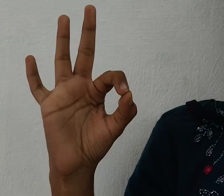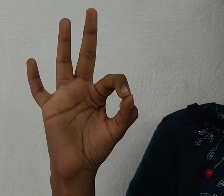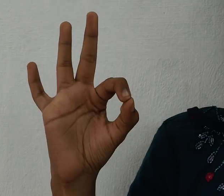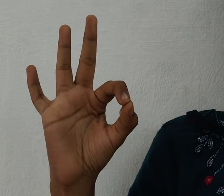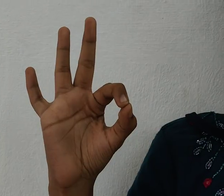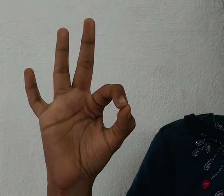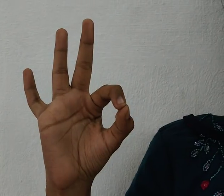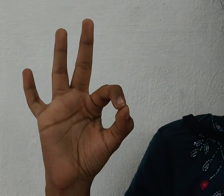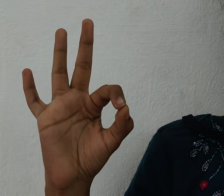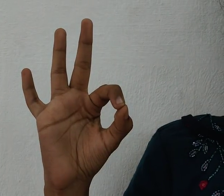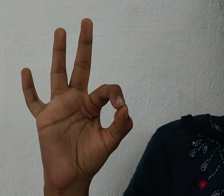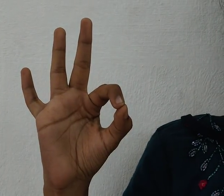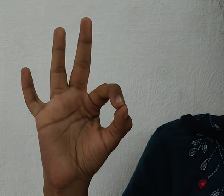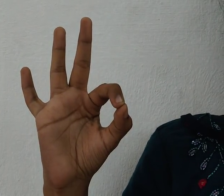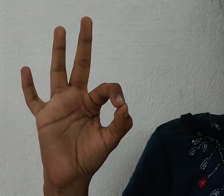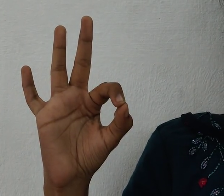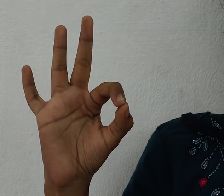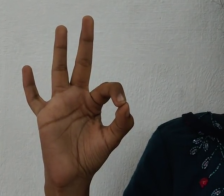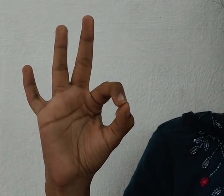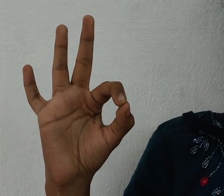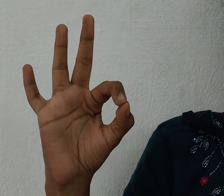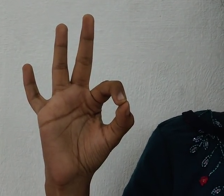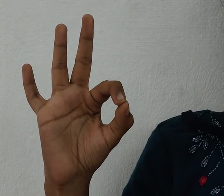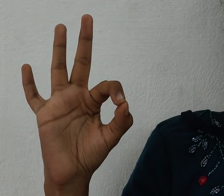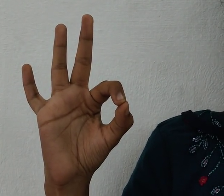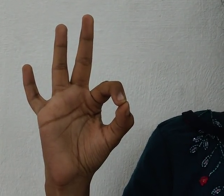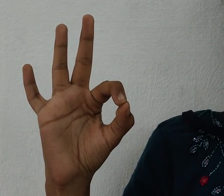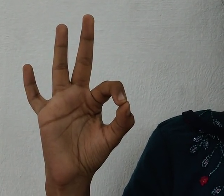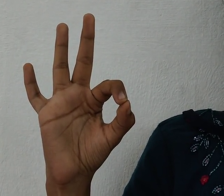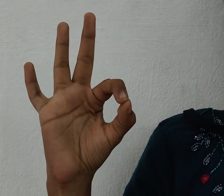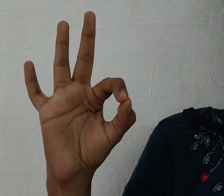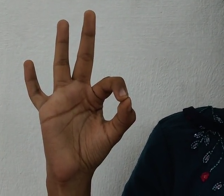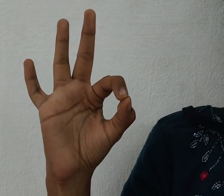ഒ